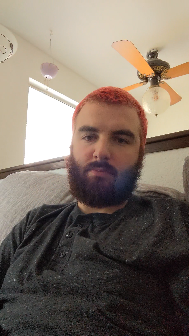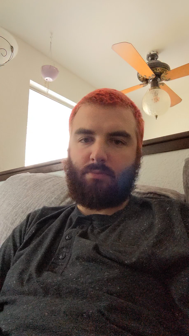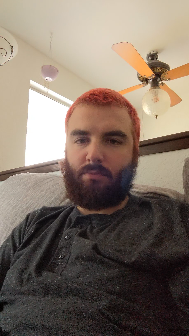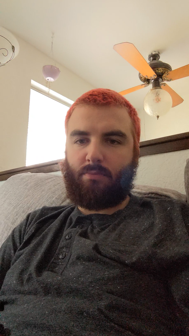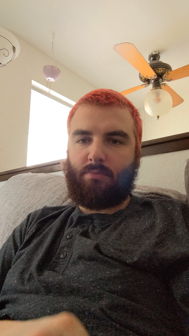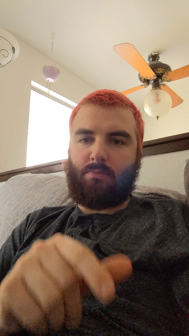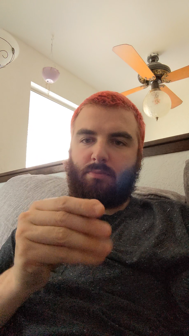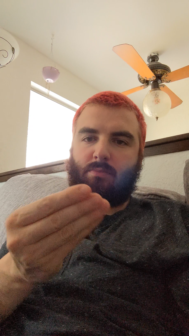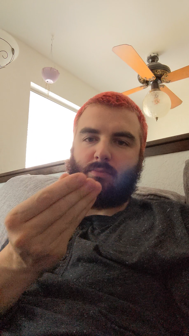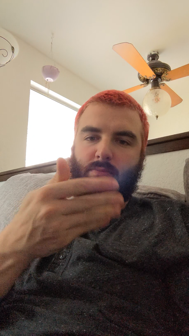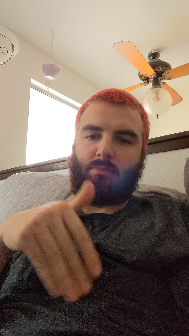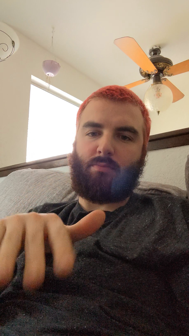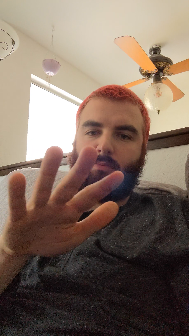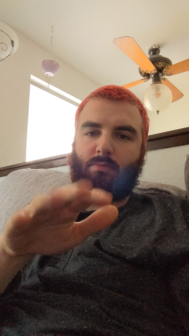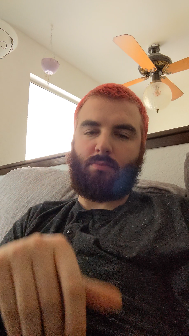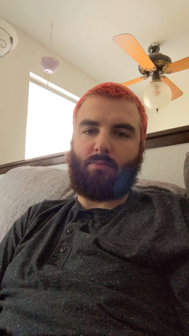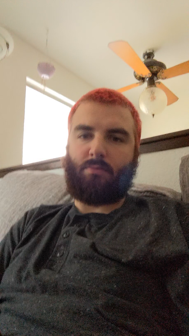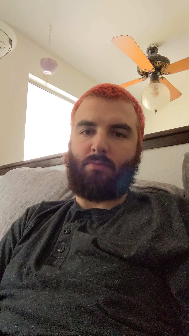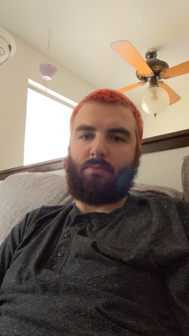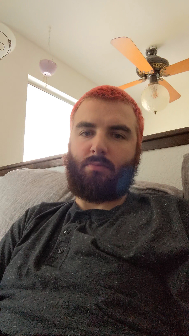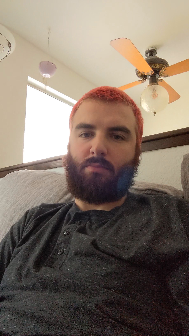garden